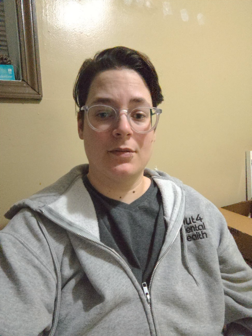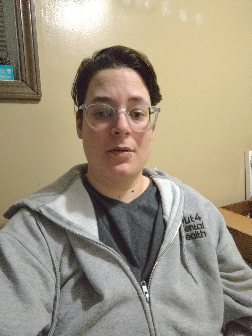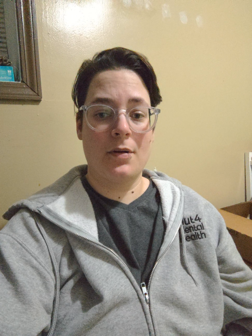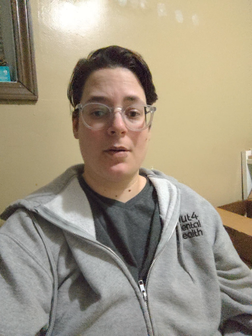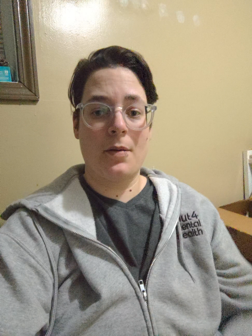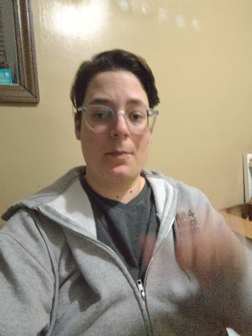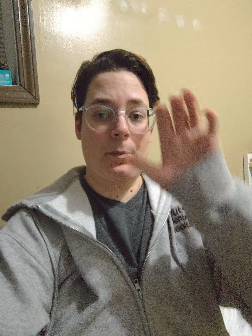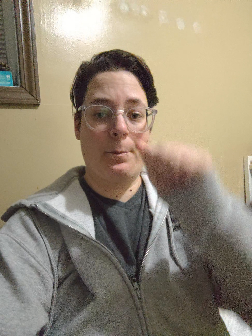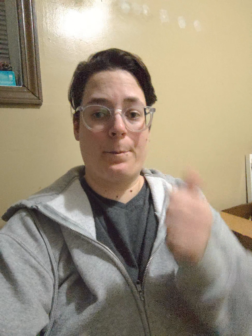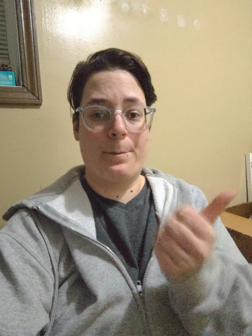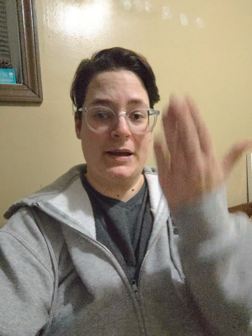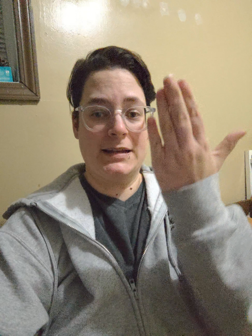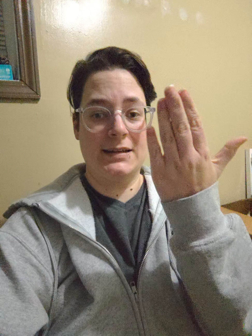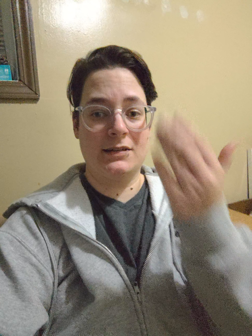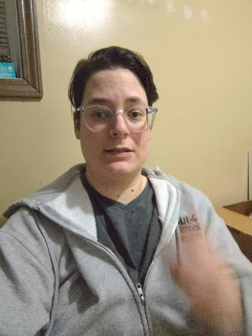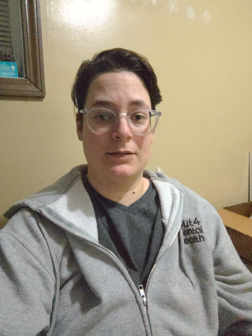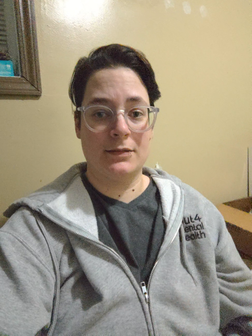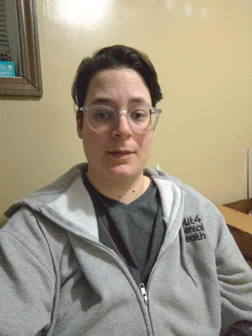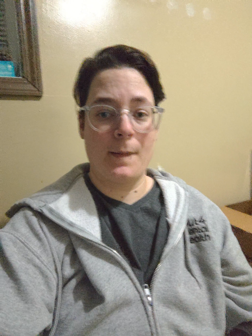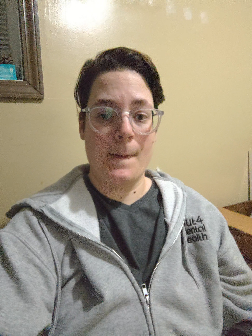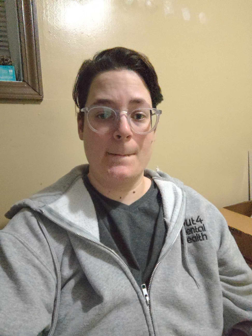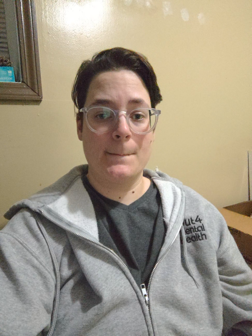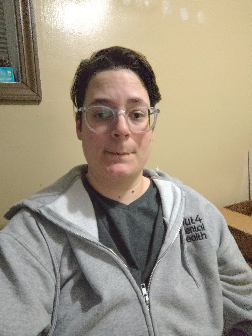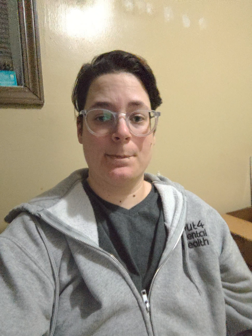mitten